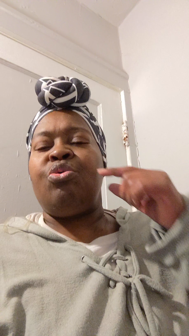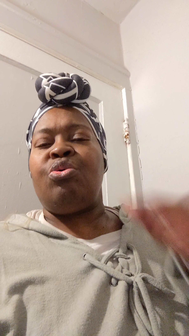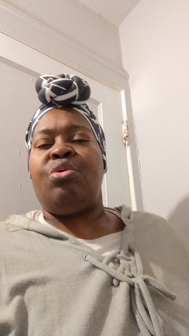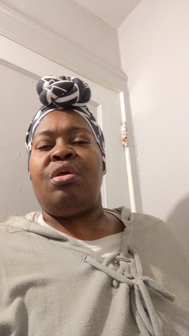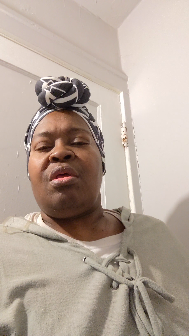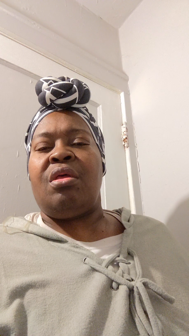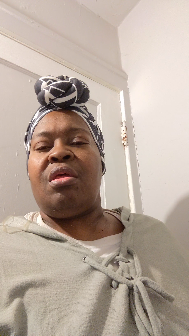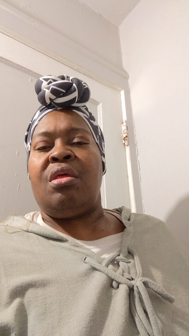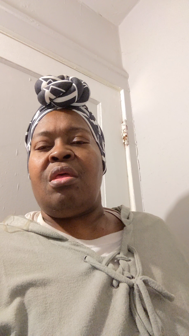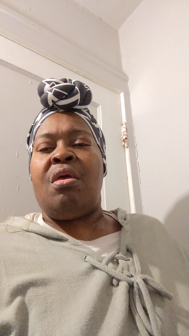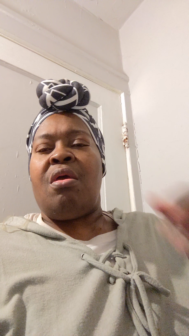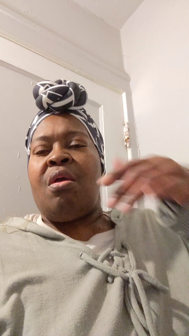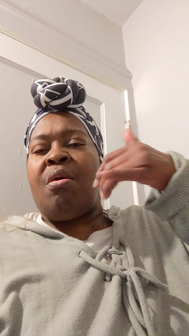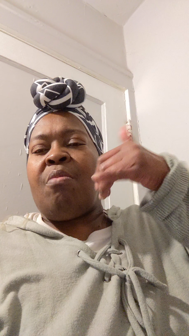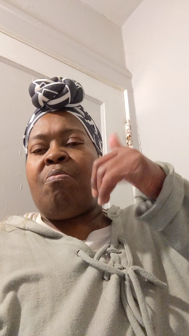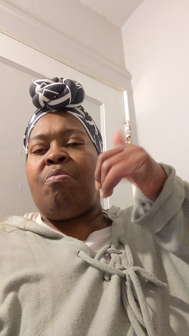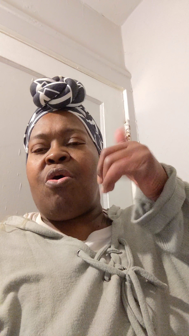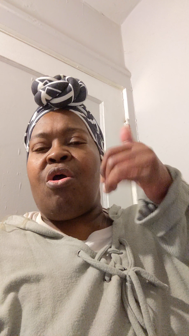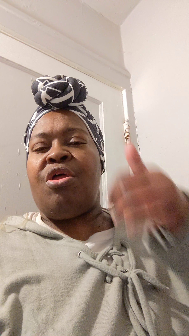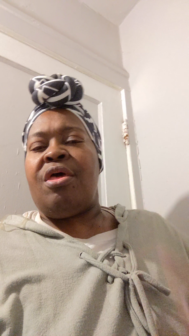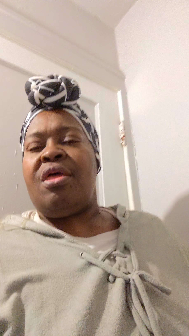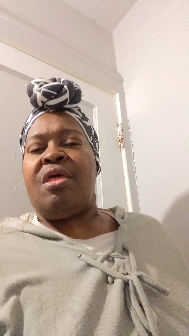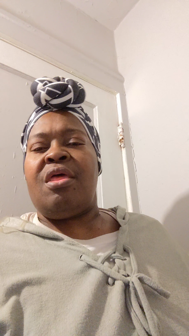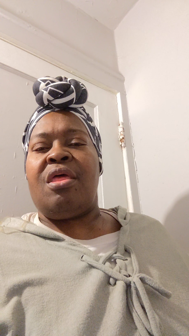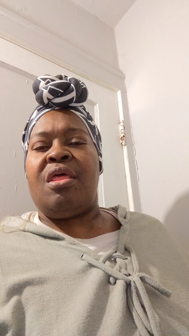party